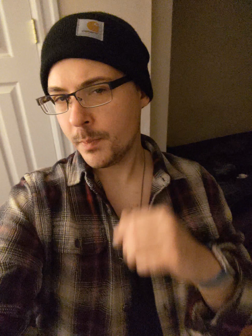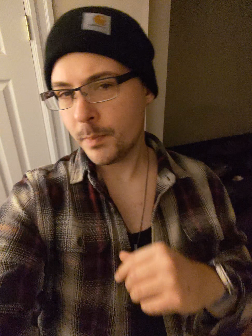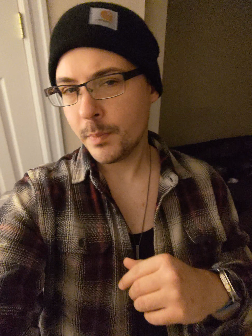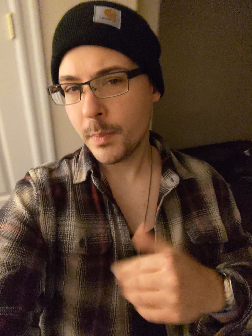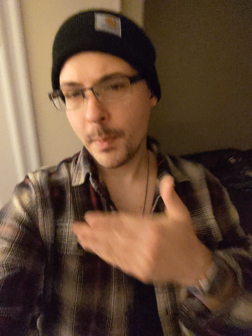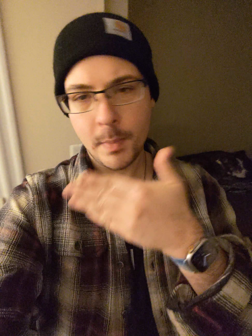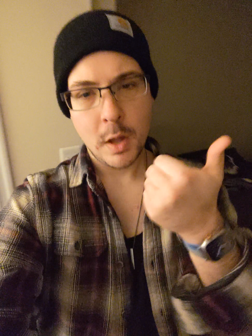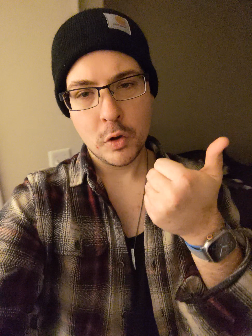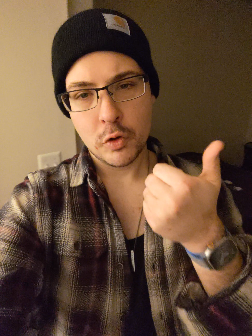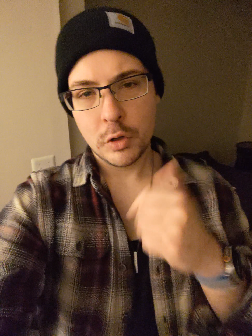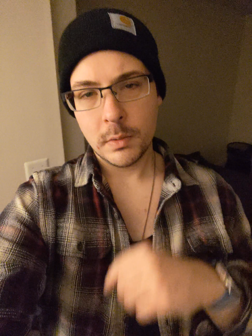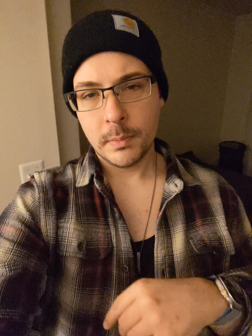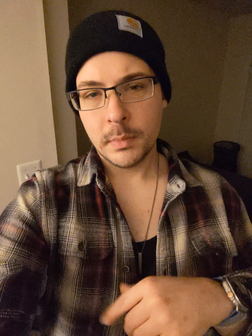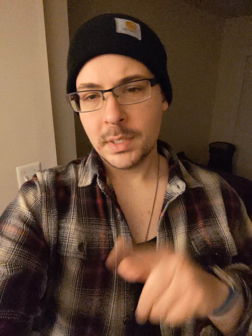better